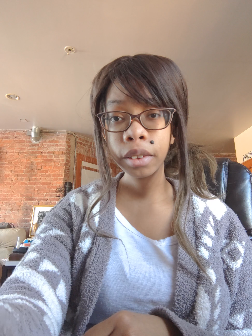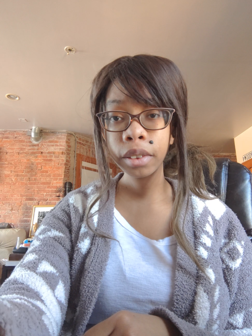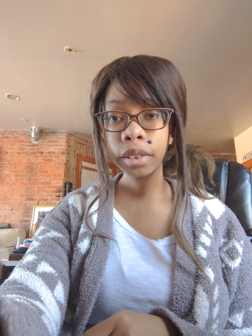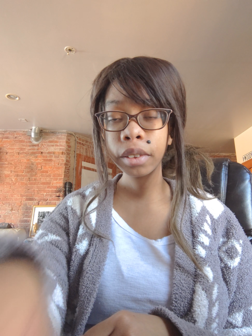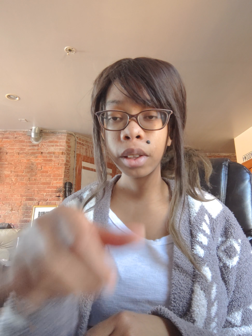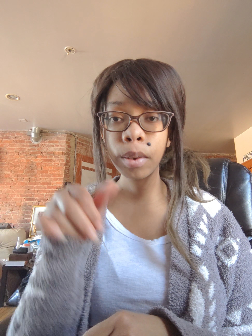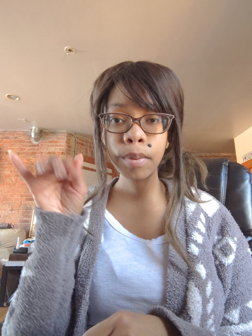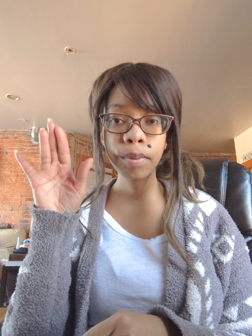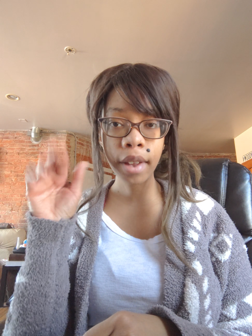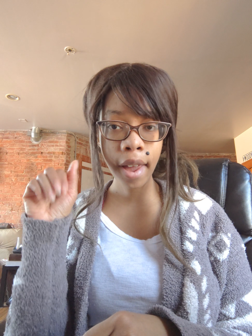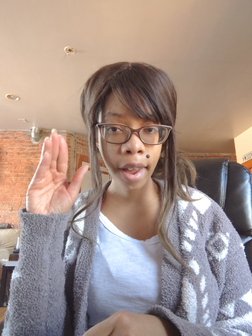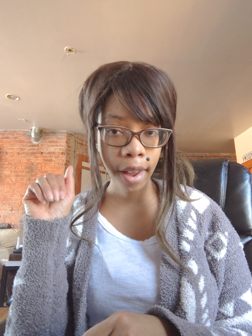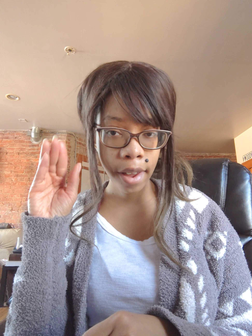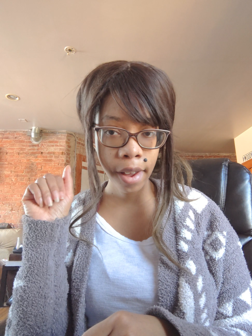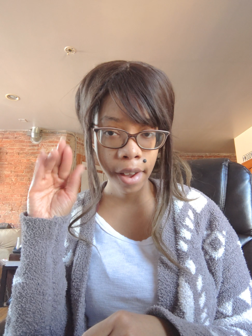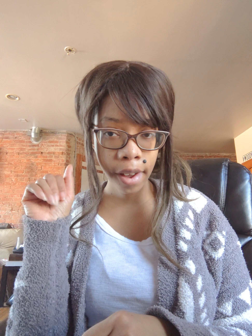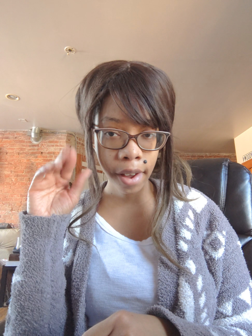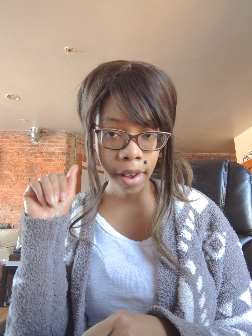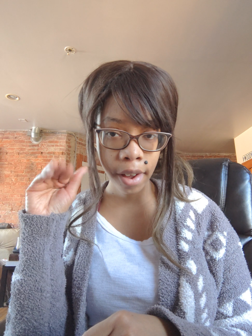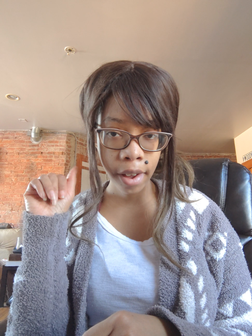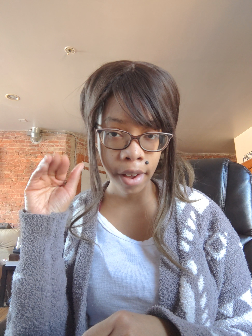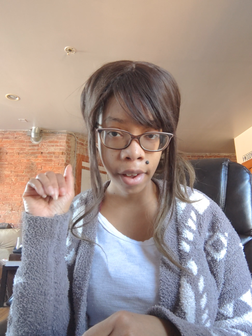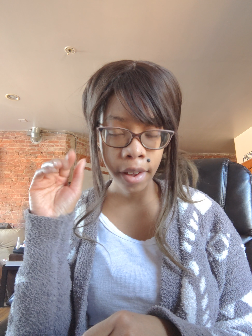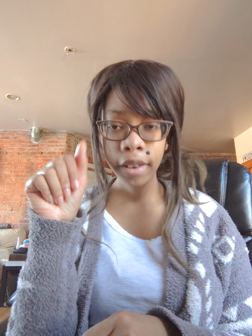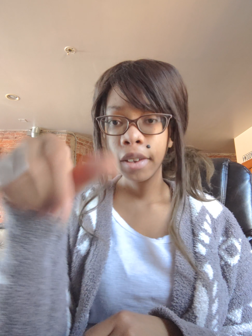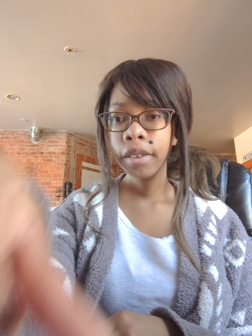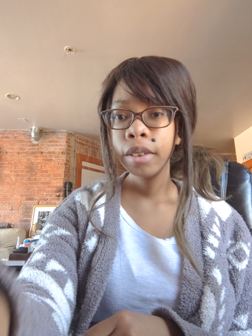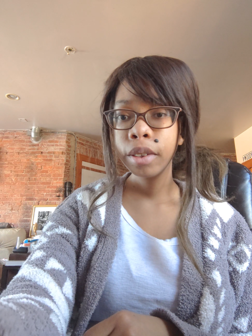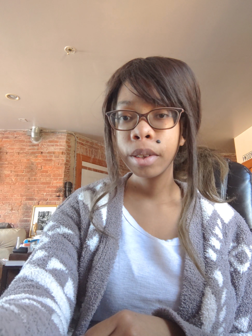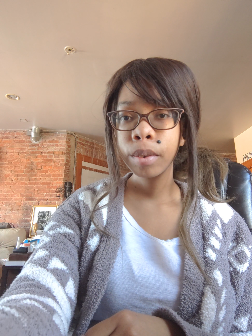bye